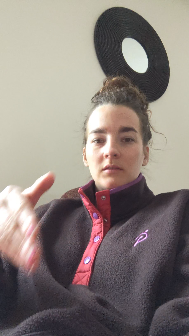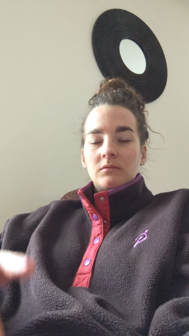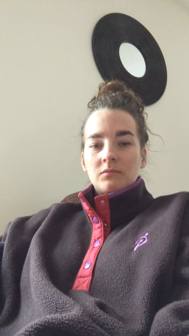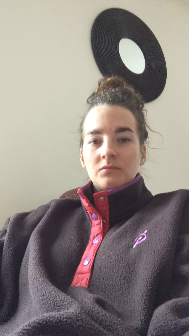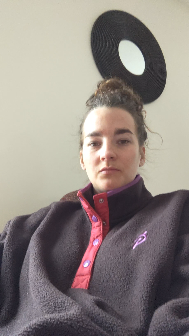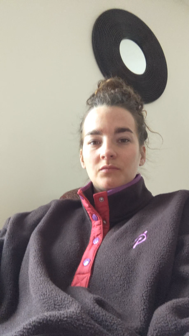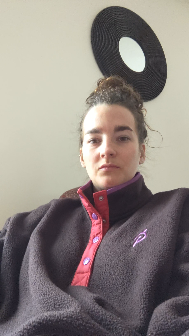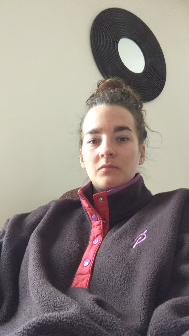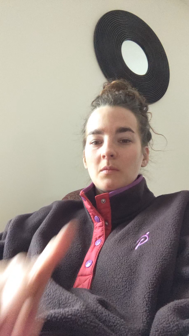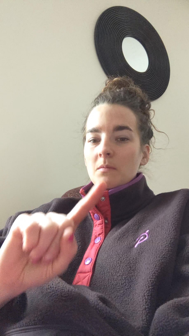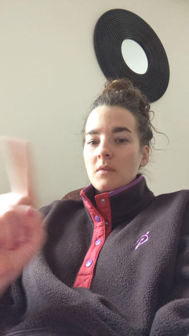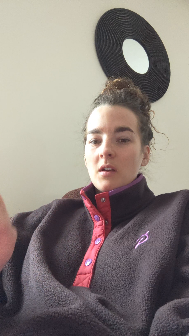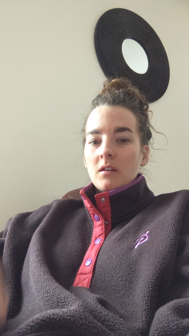but